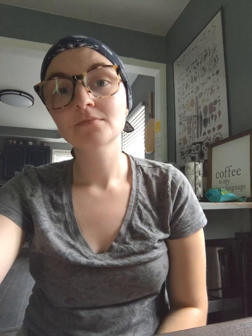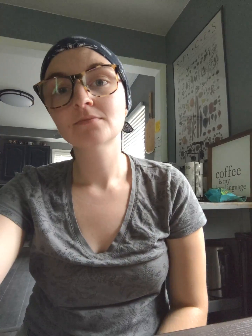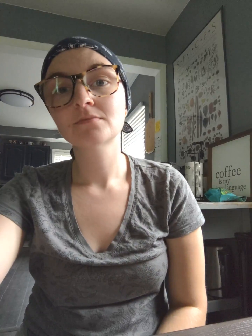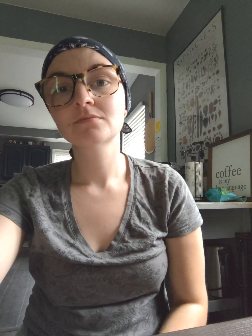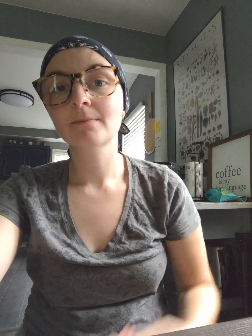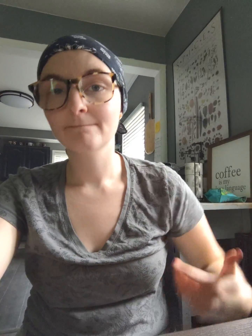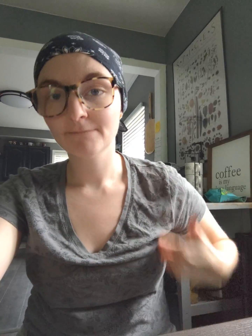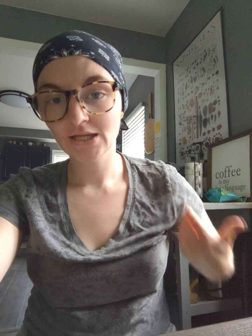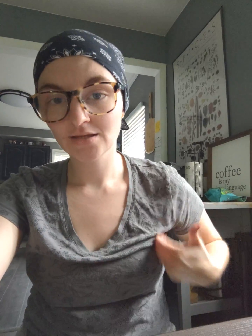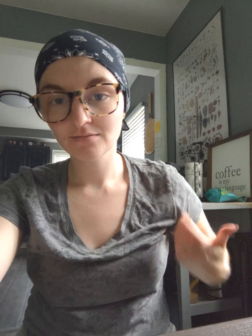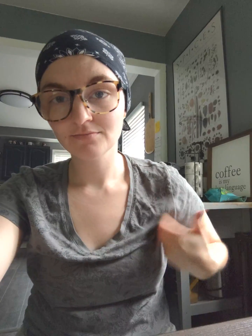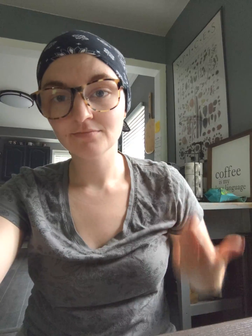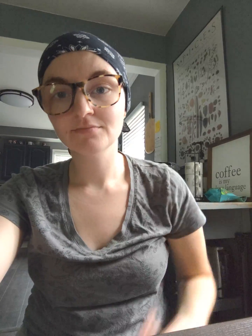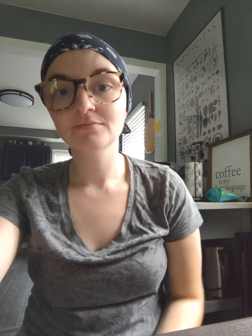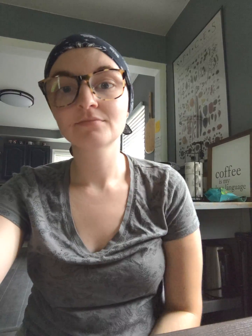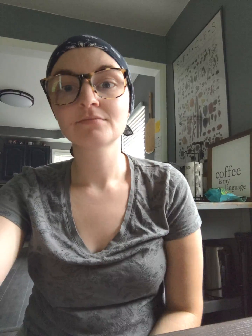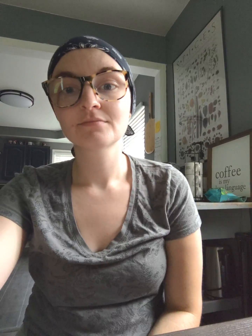monkey